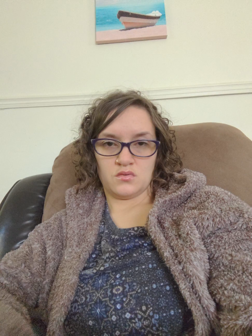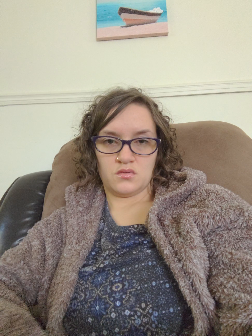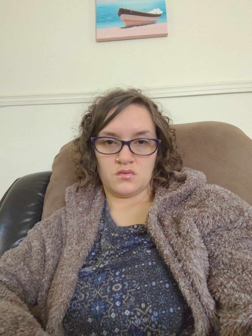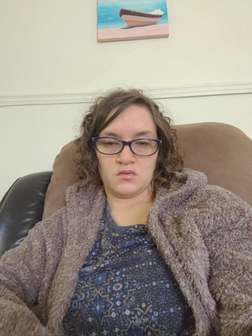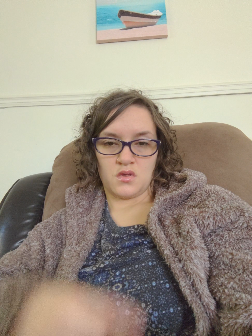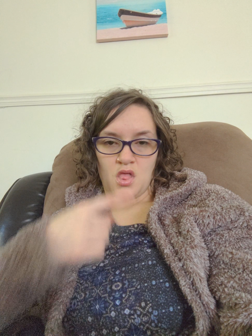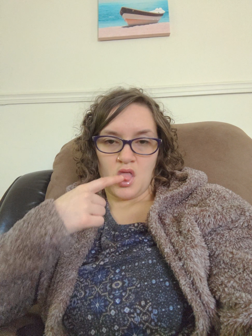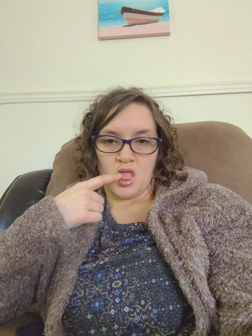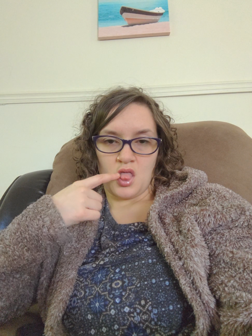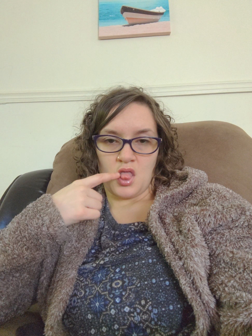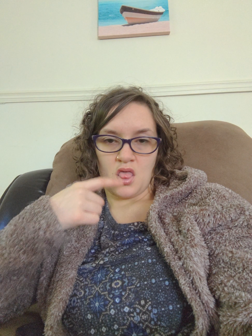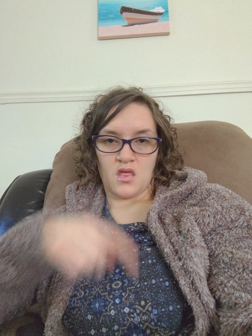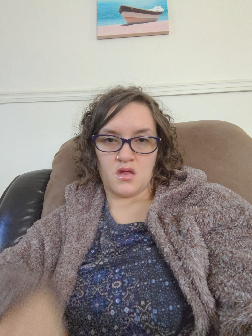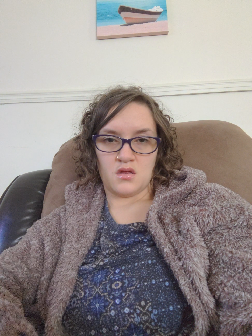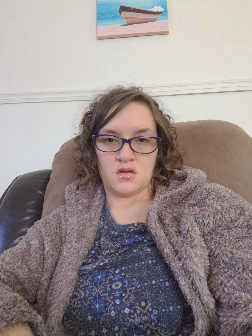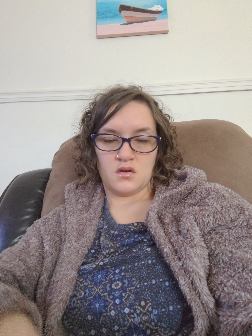tongue